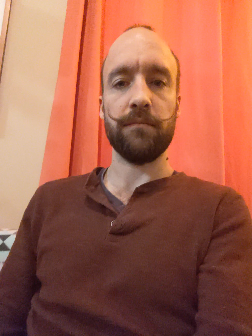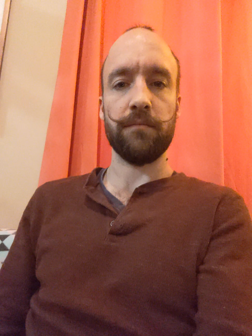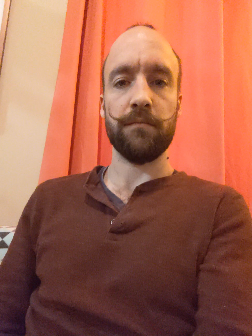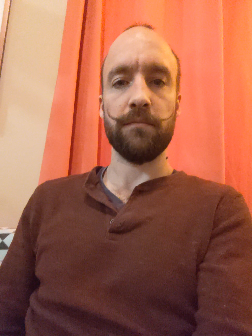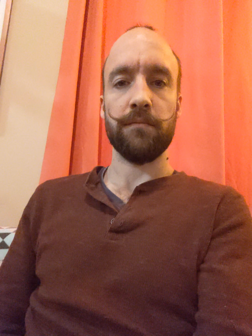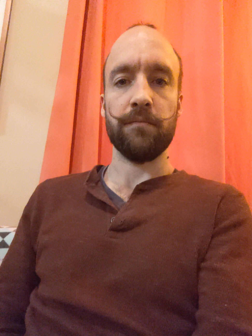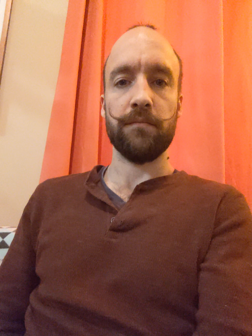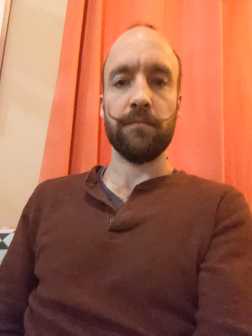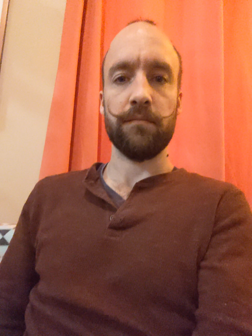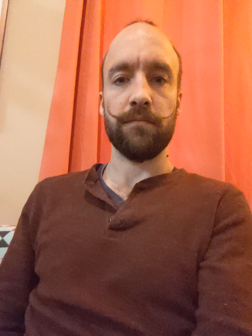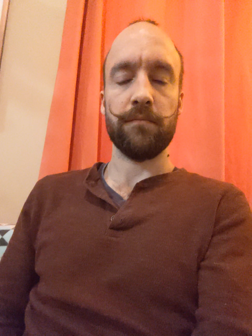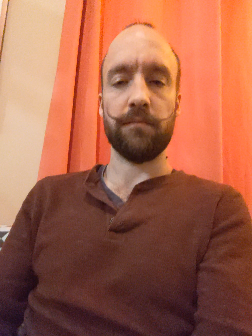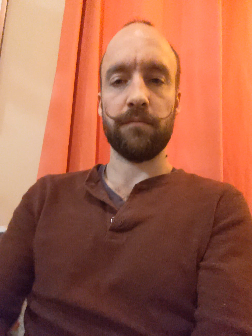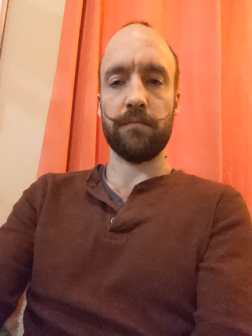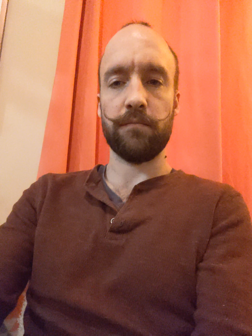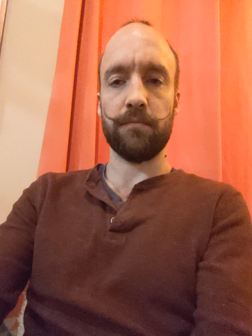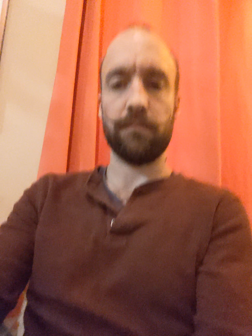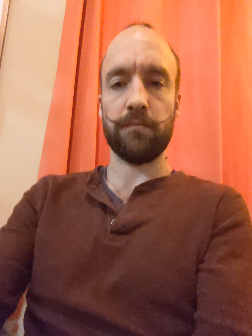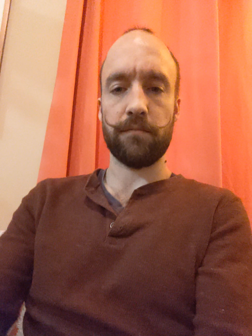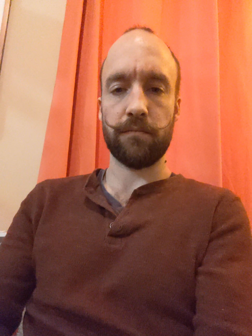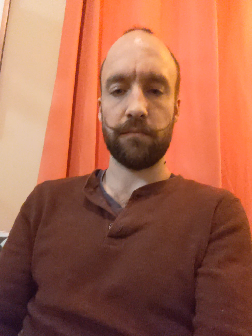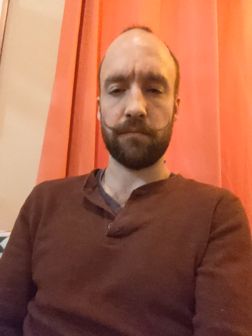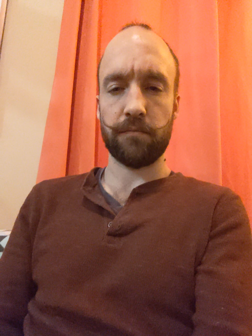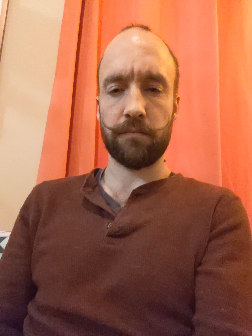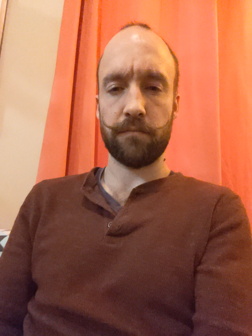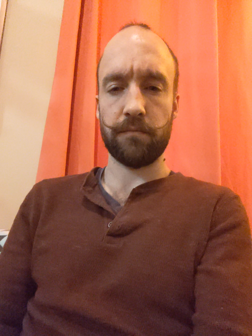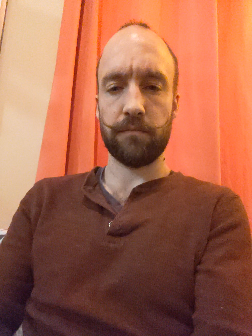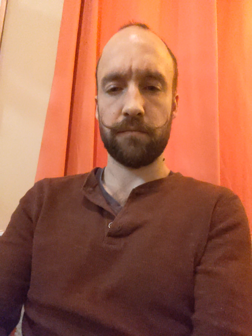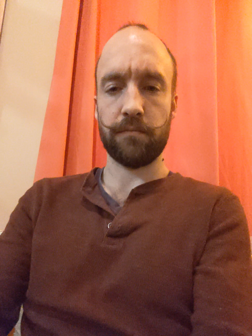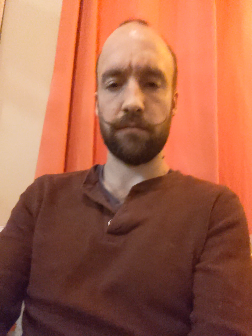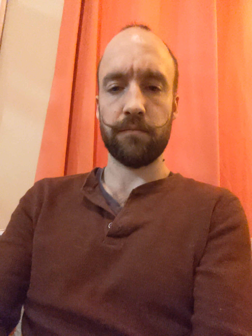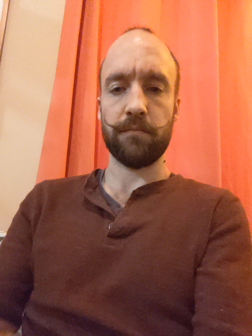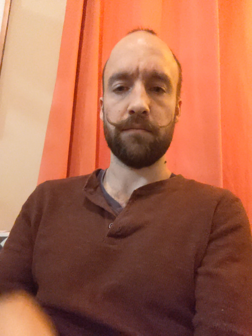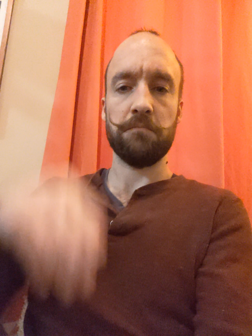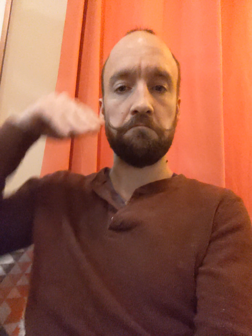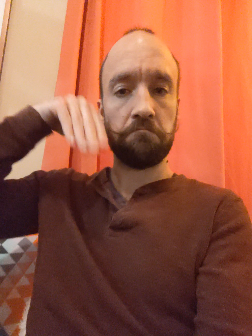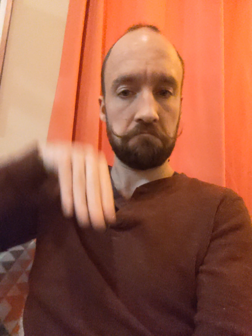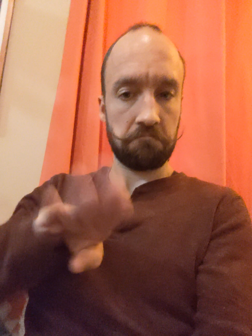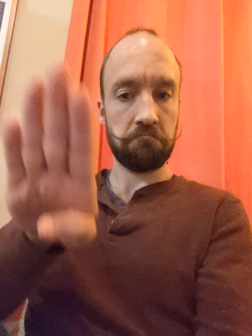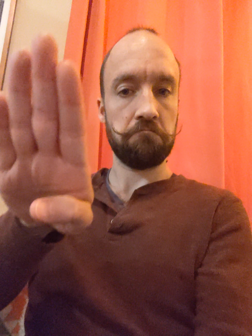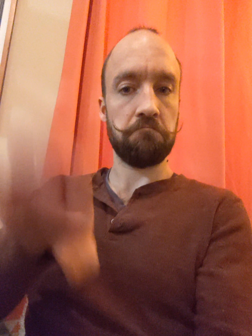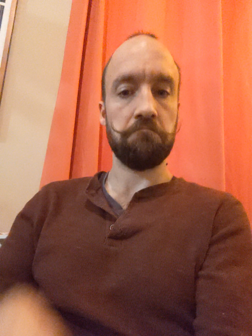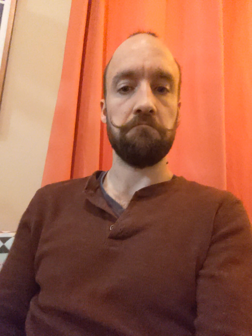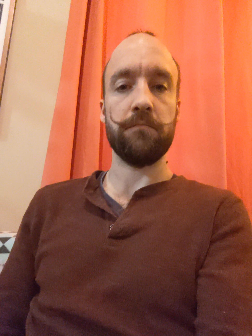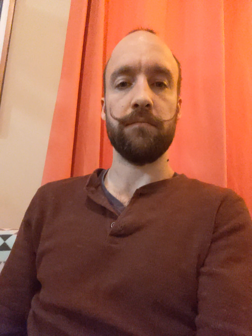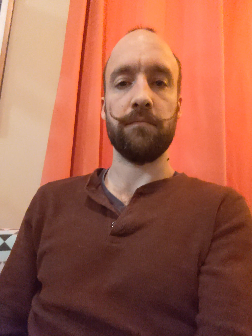into